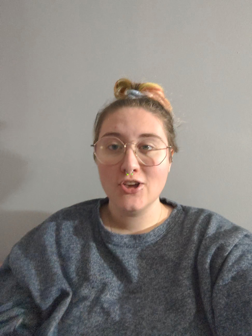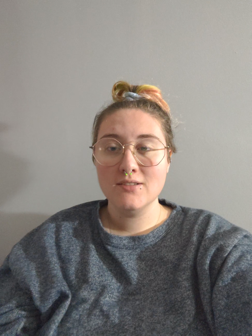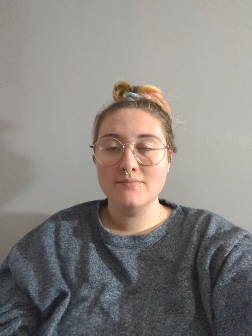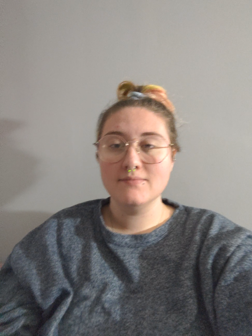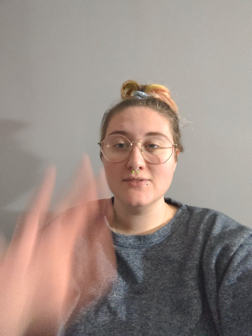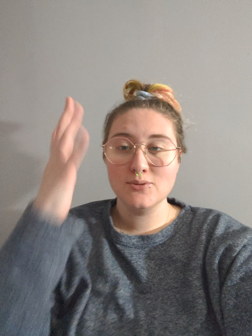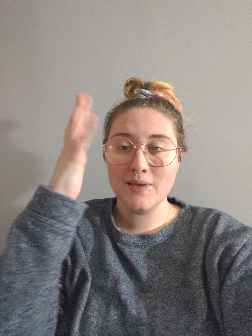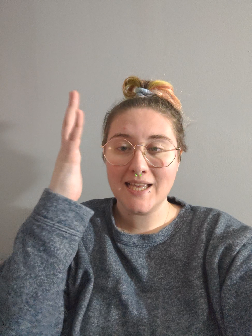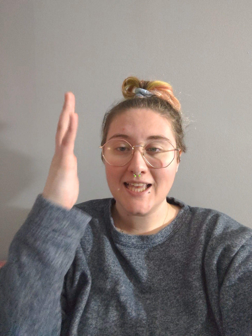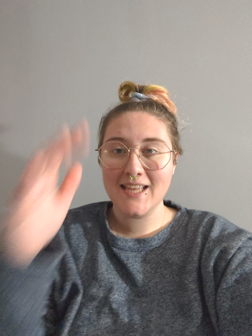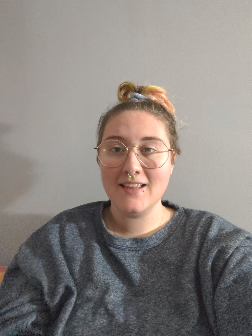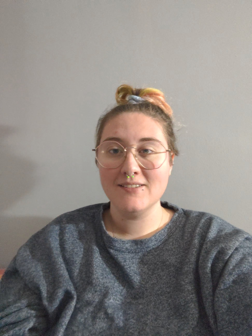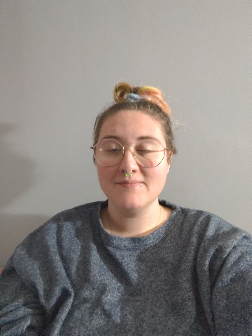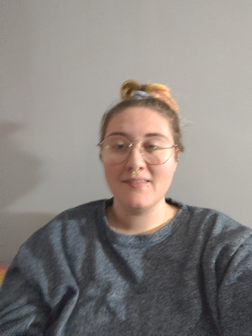tree